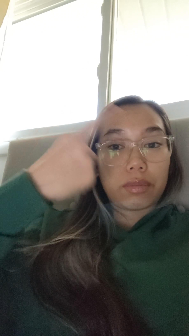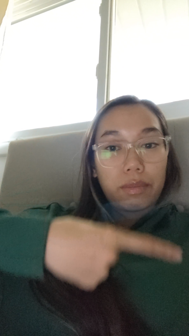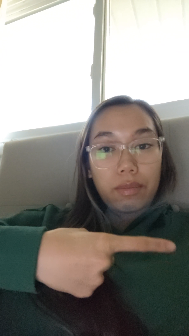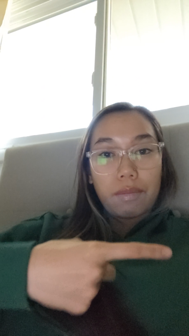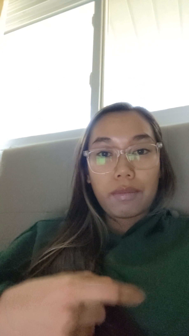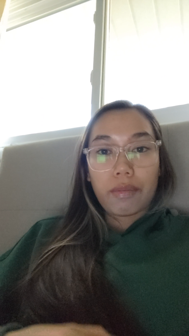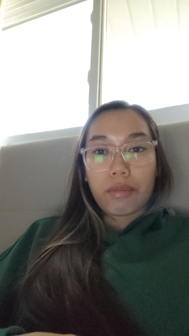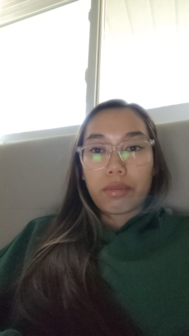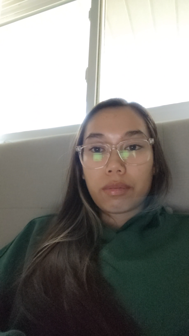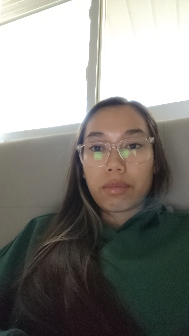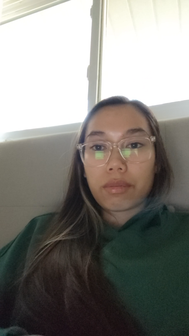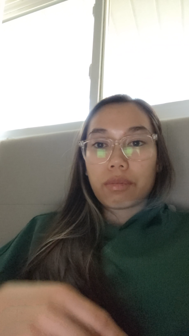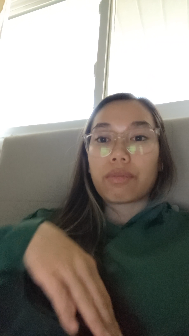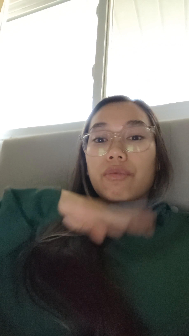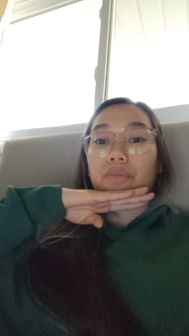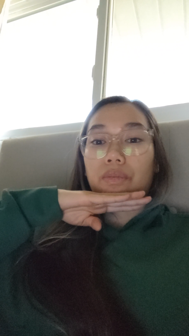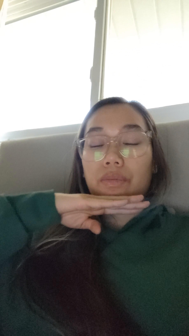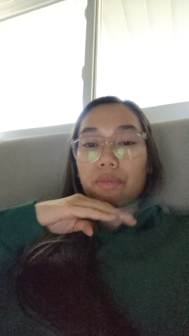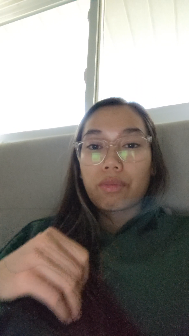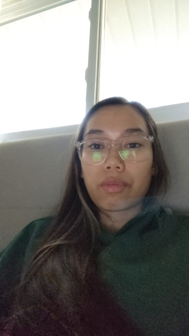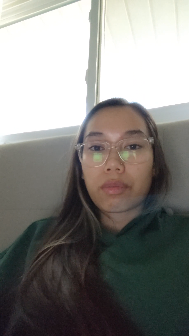full